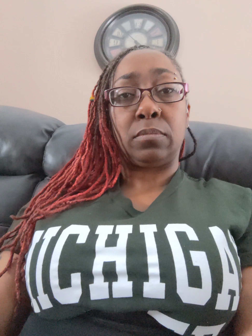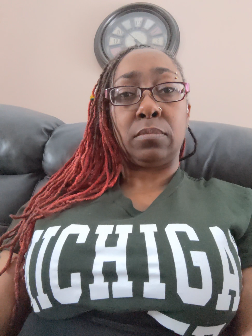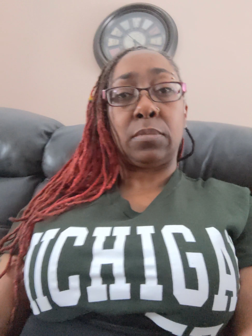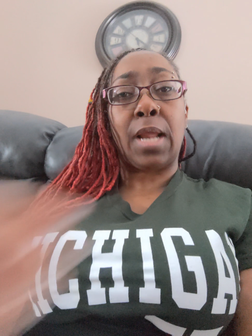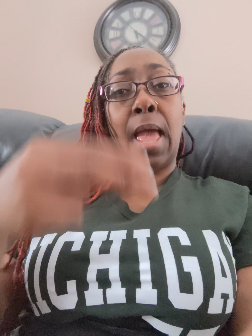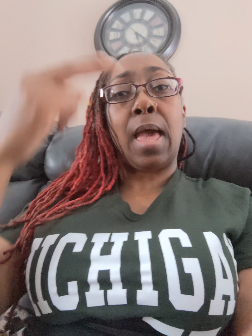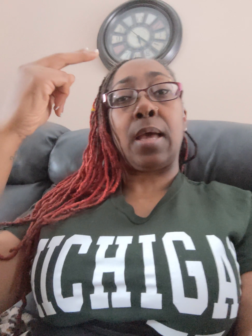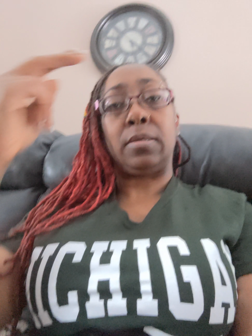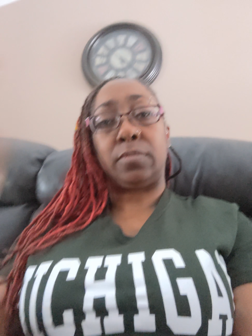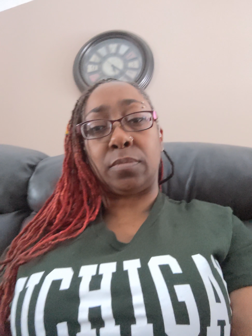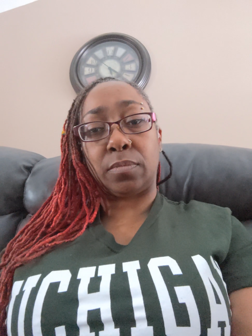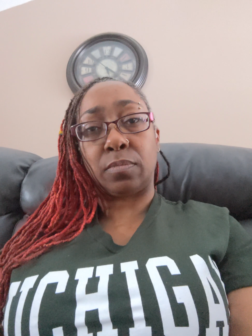high